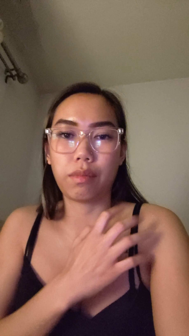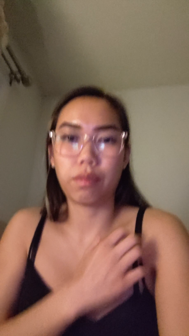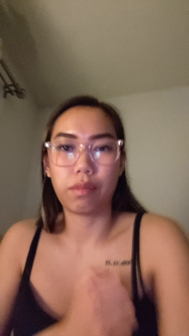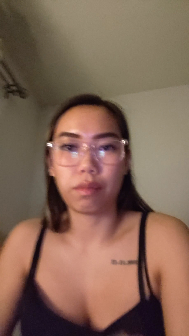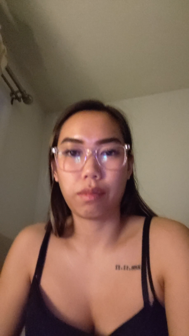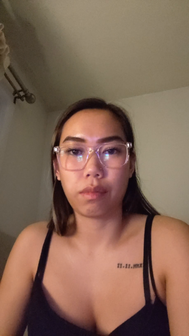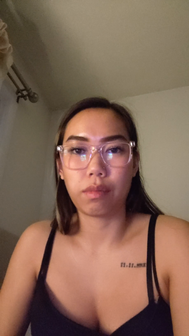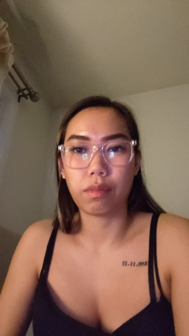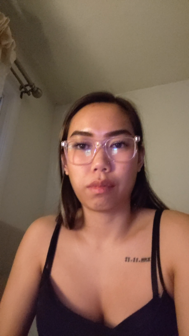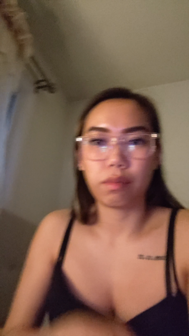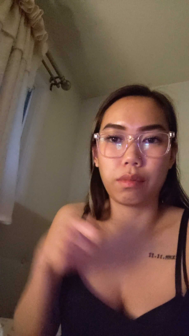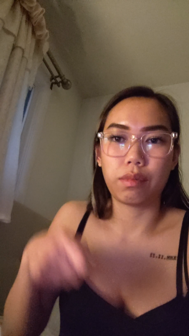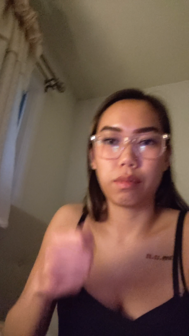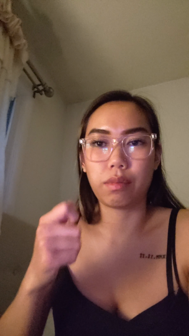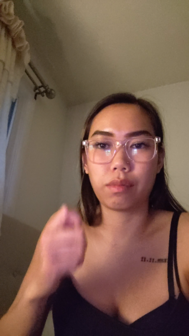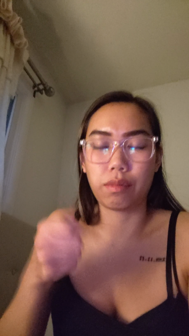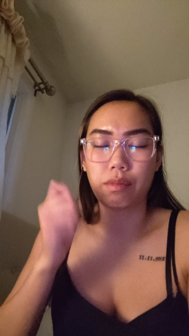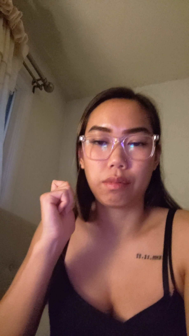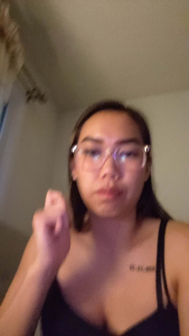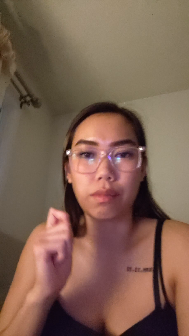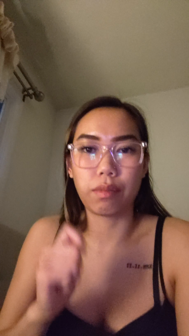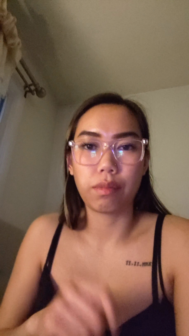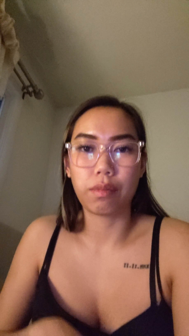shovel